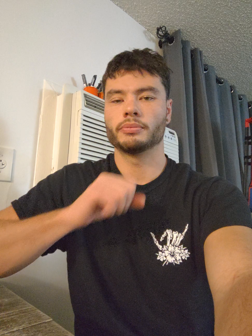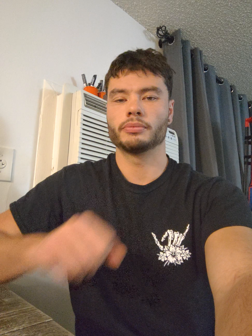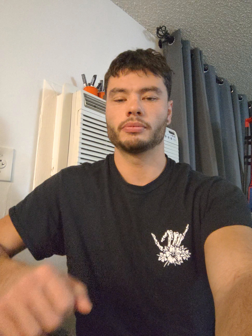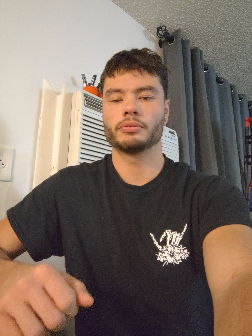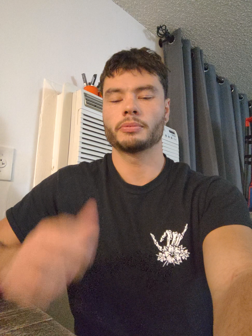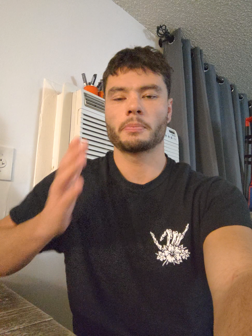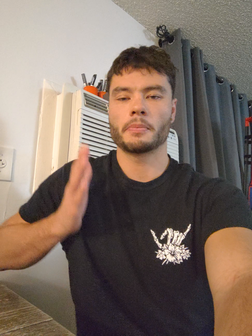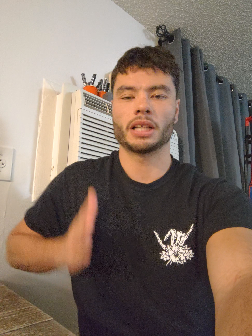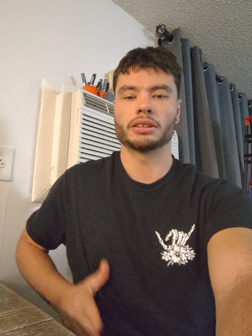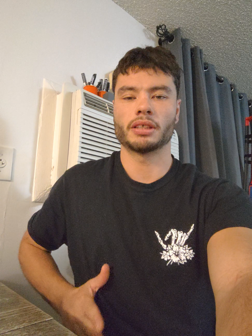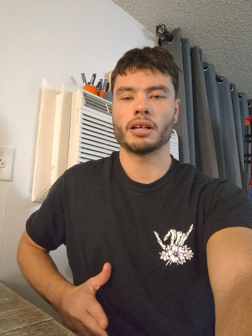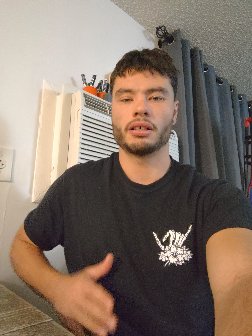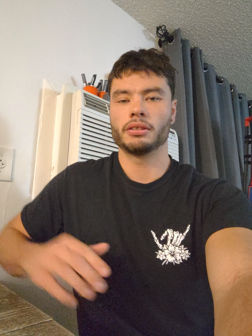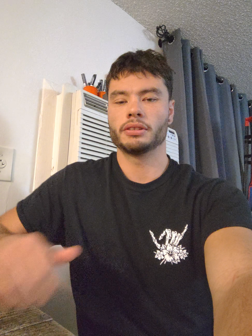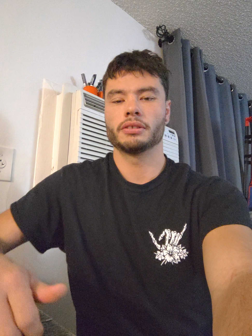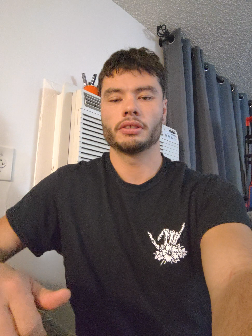beside